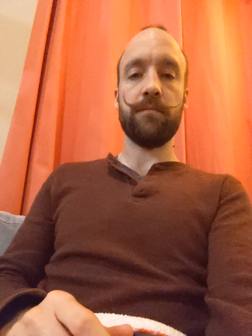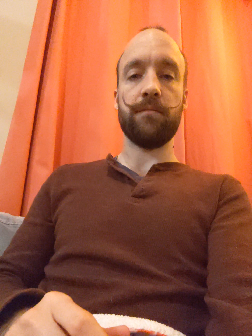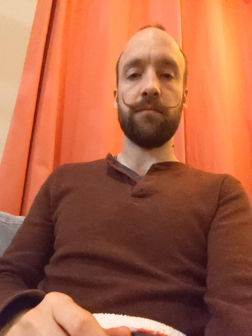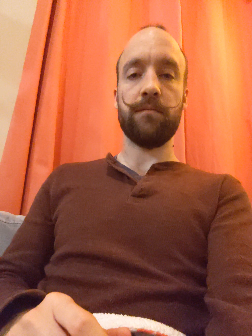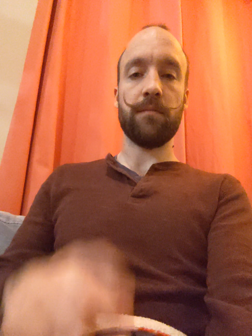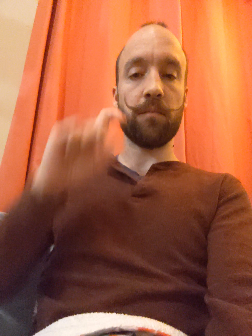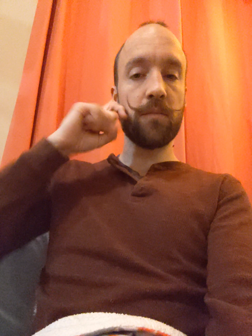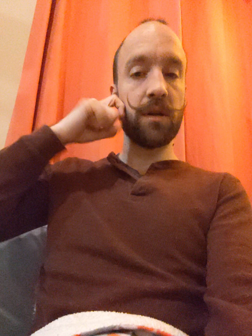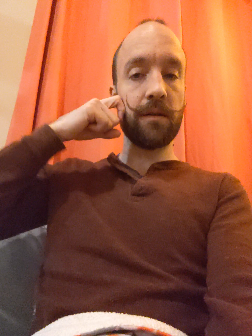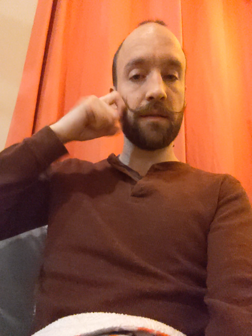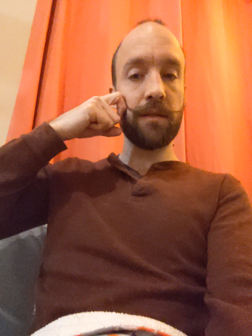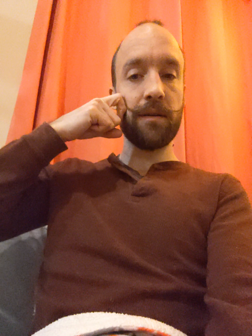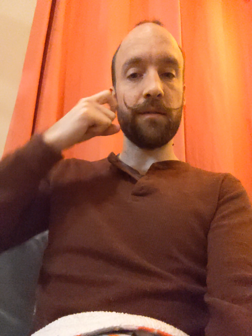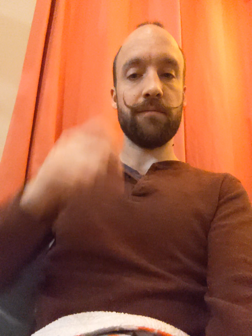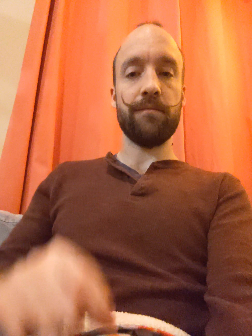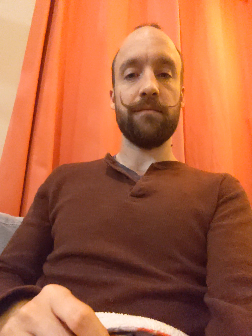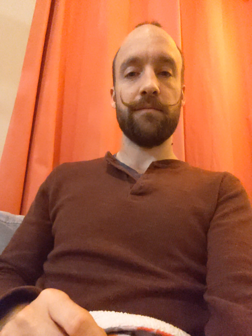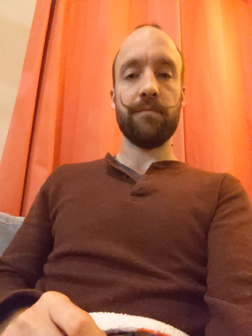apple